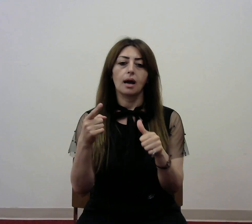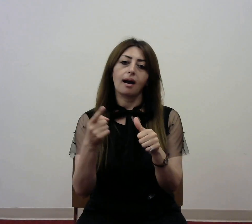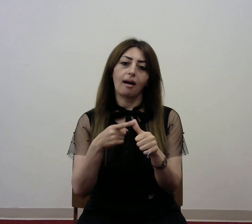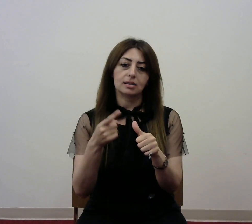ad